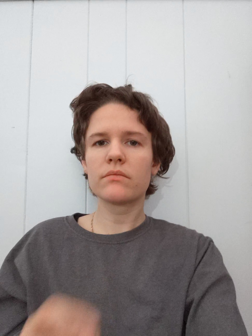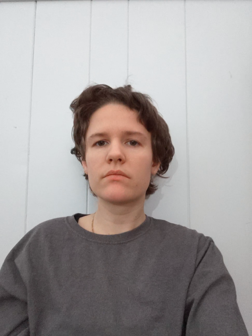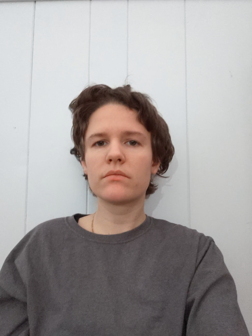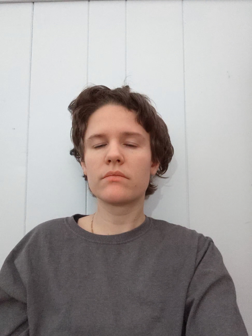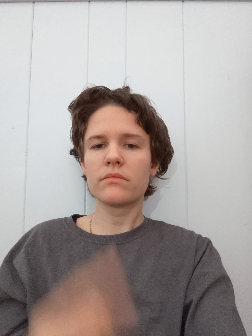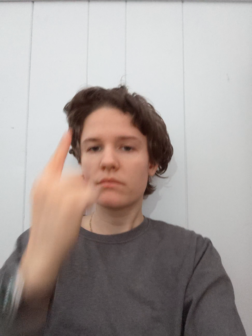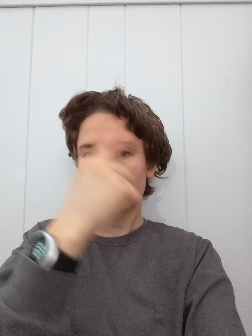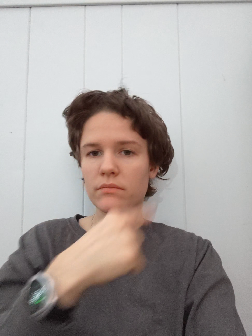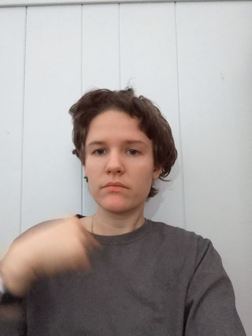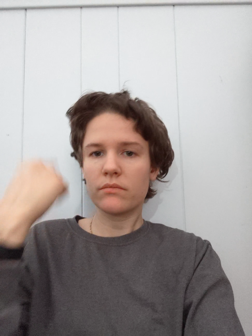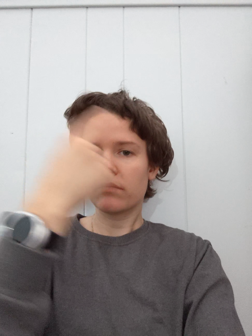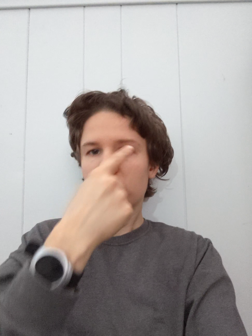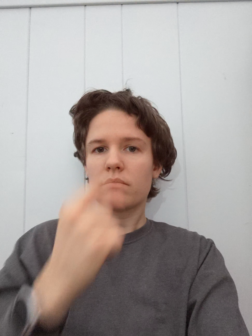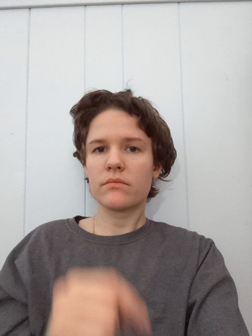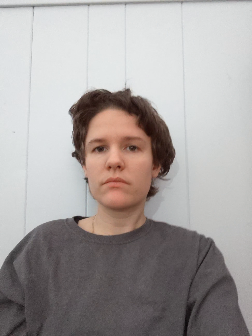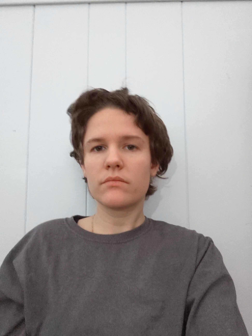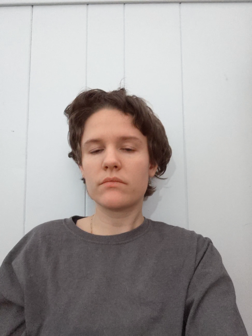face